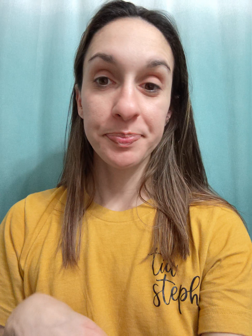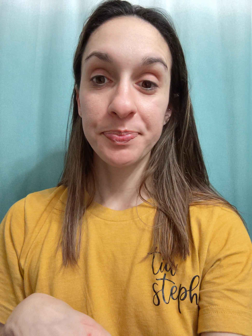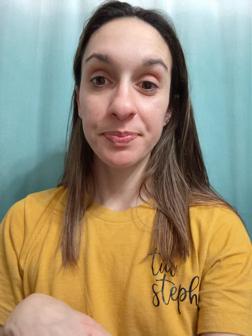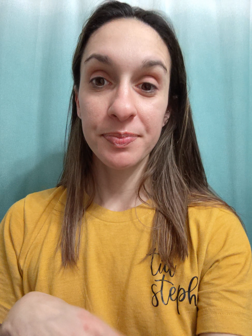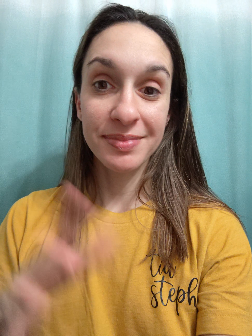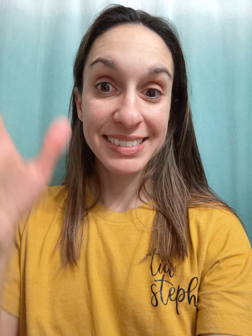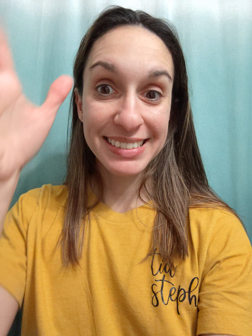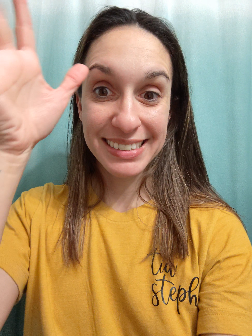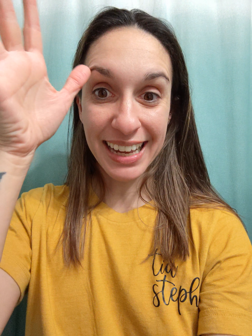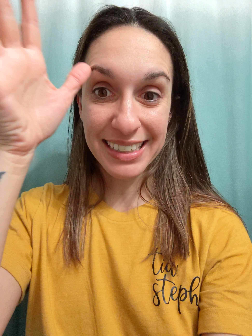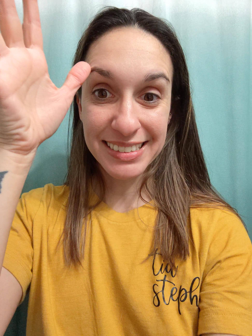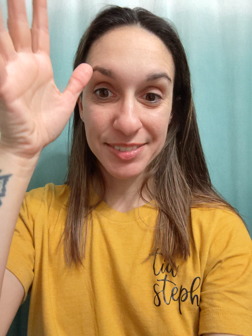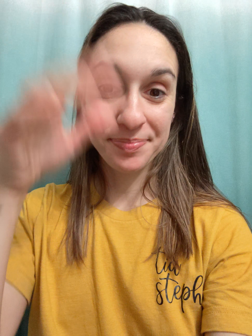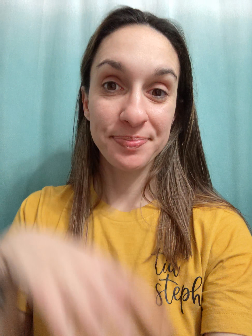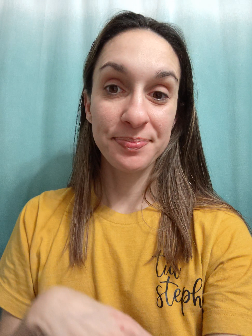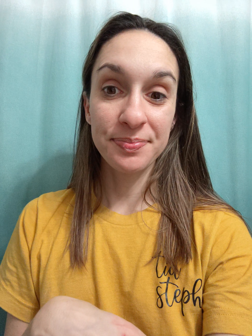dad